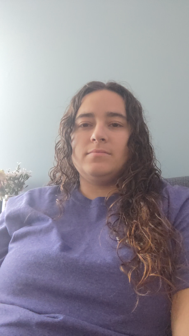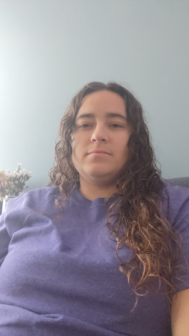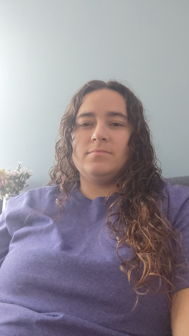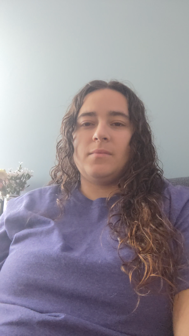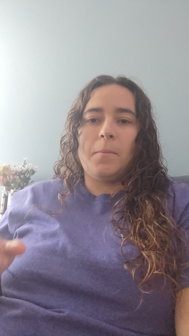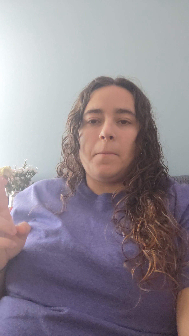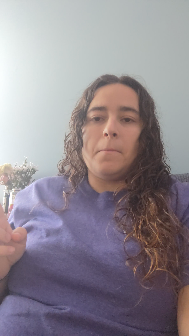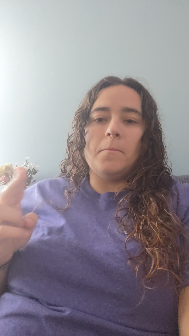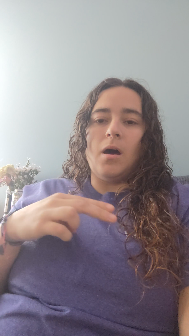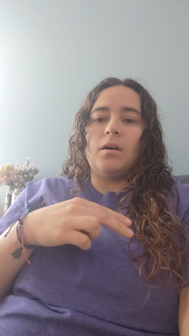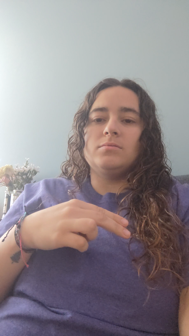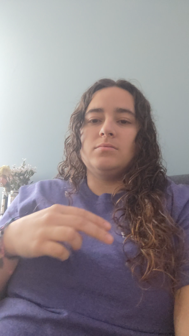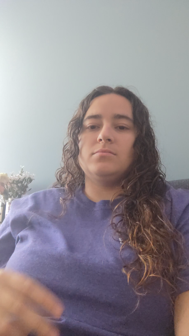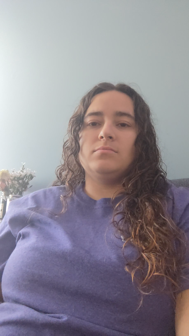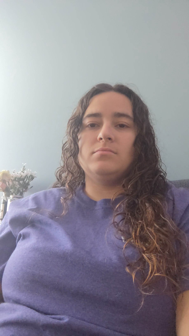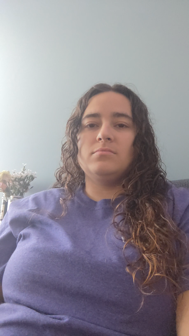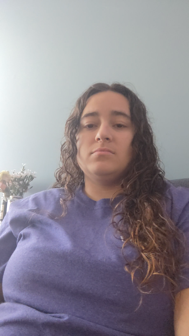belt